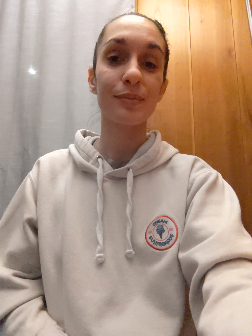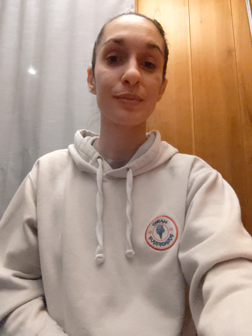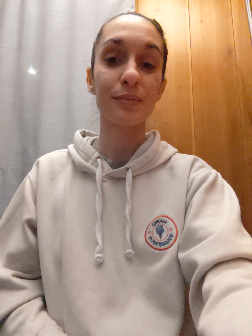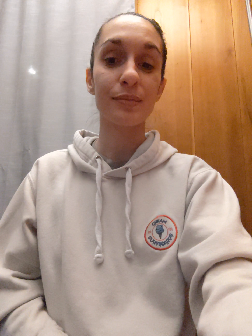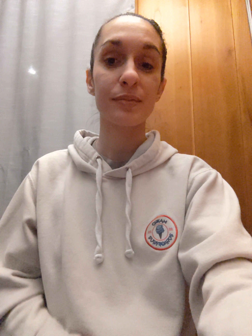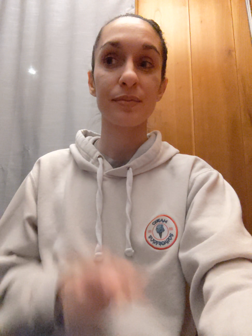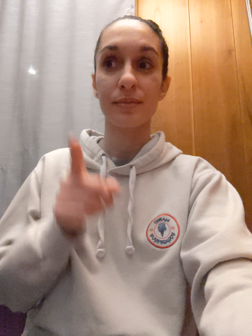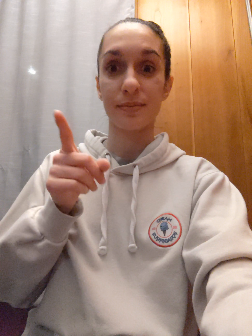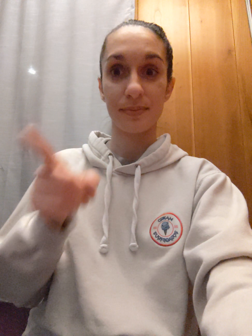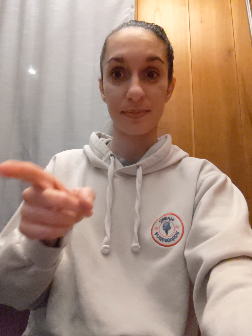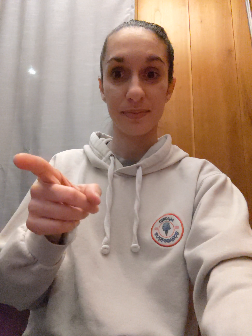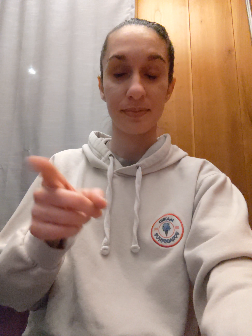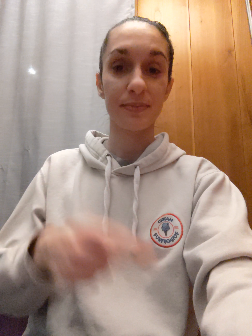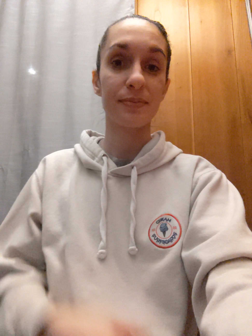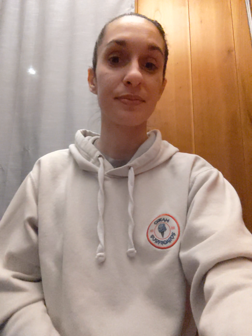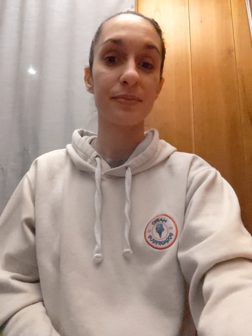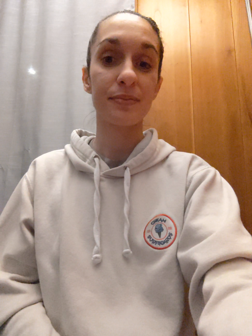he/she/it